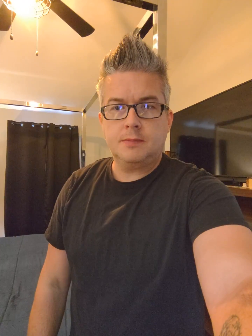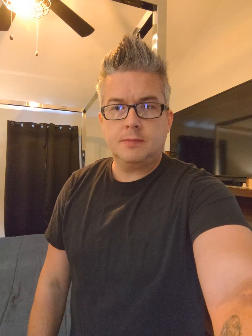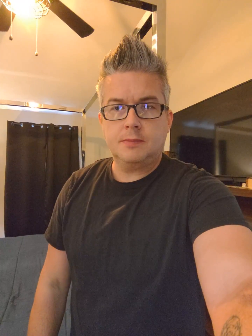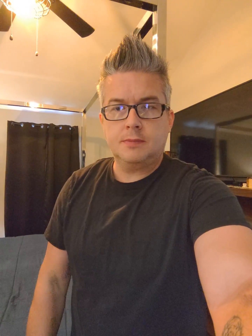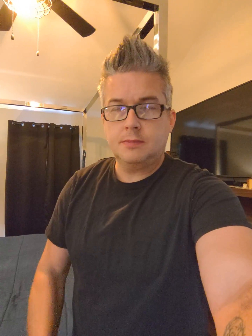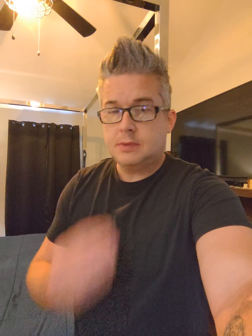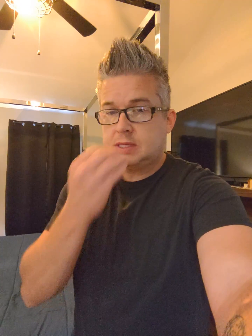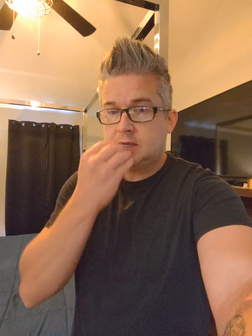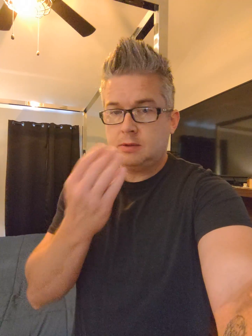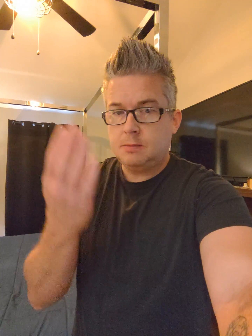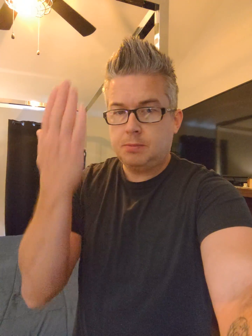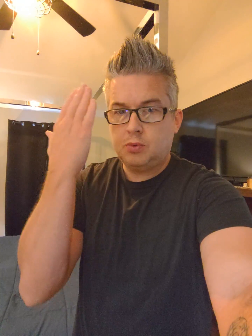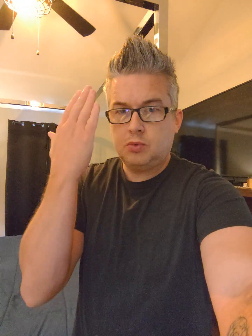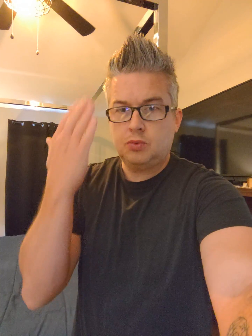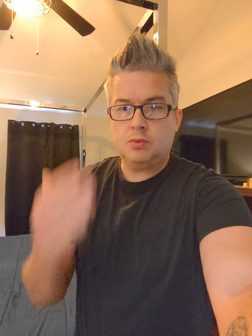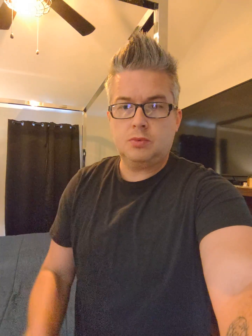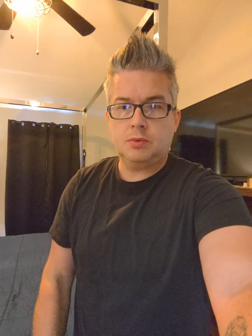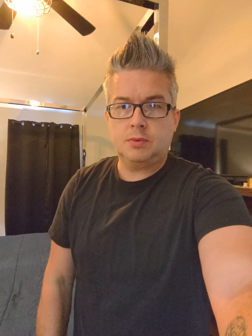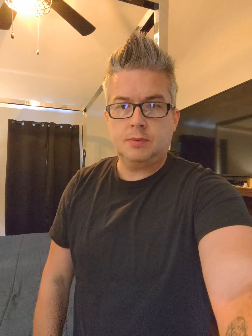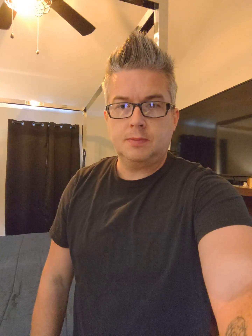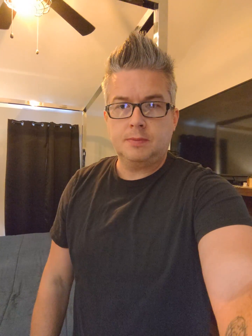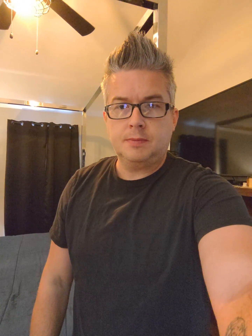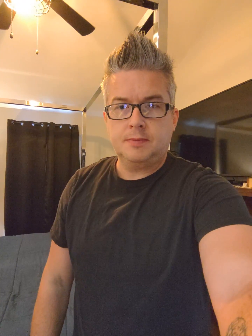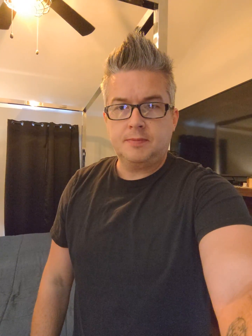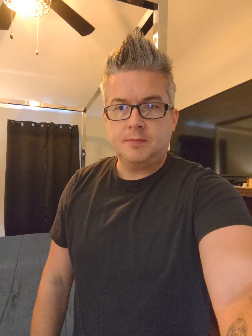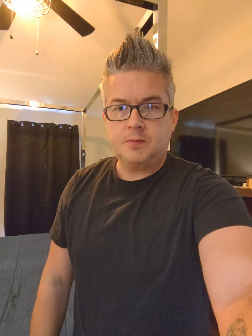breakfast